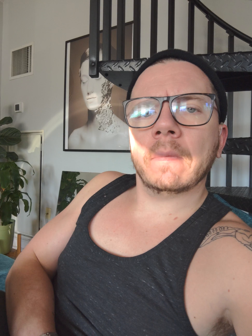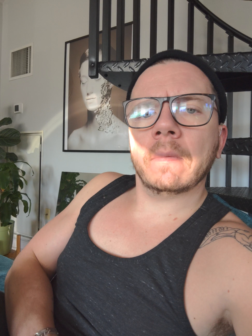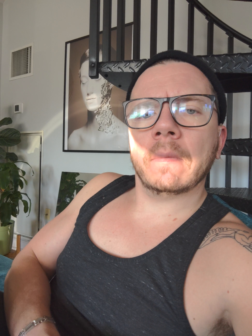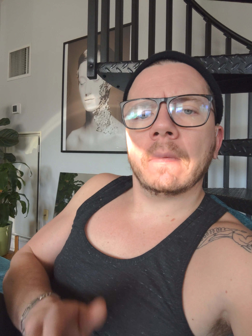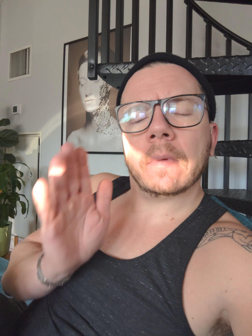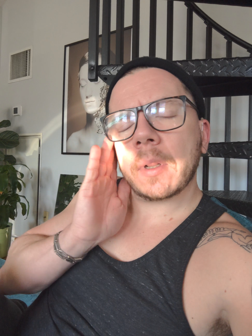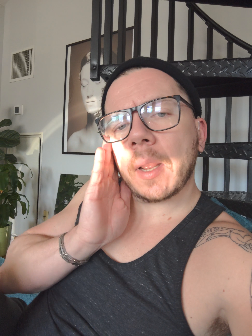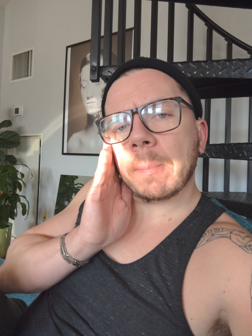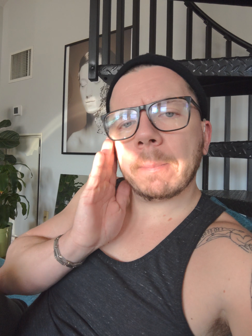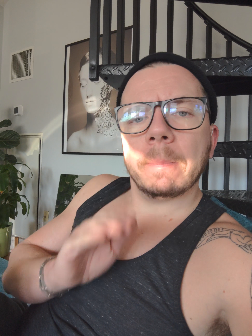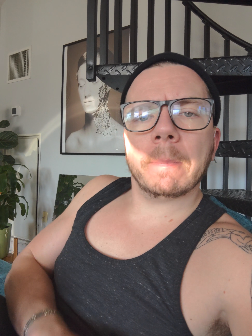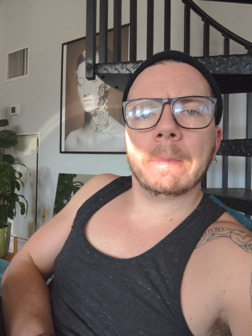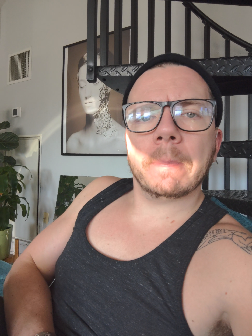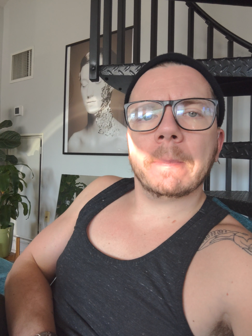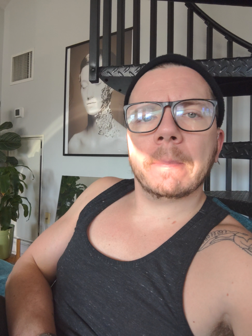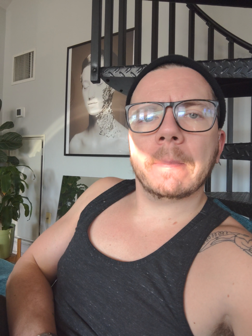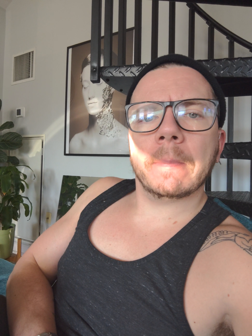nap